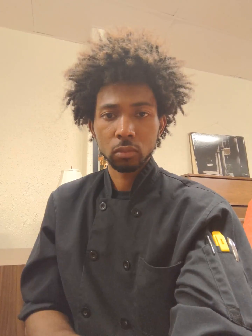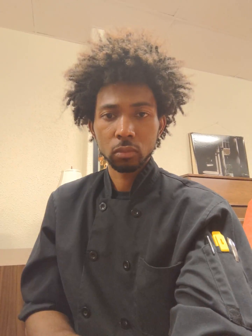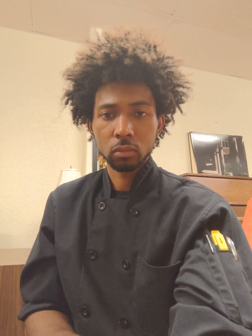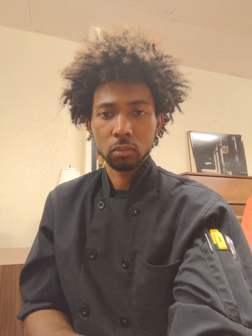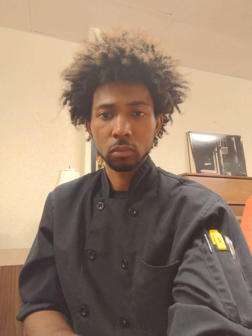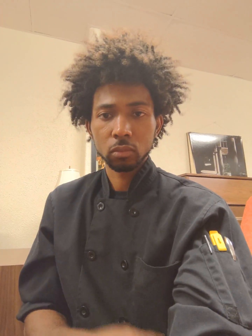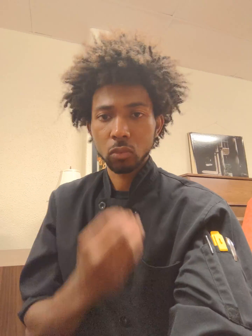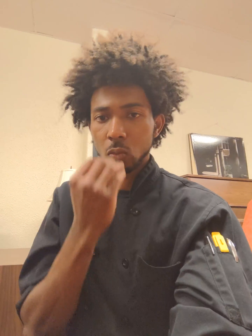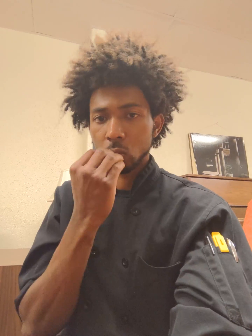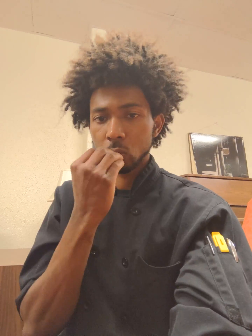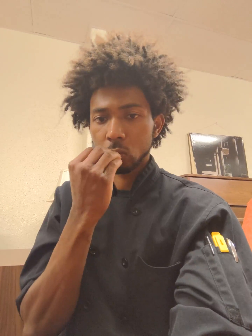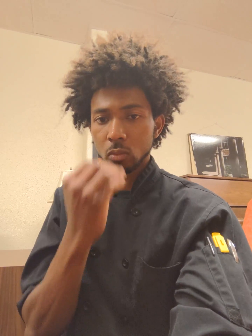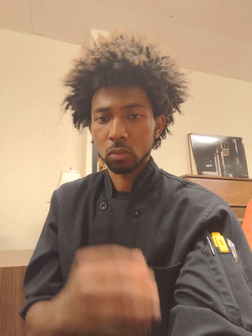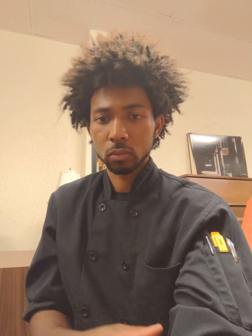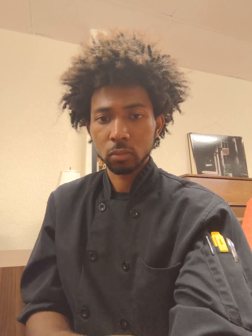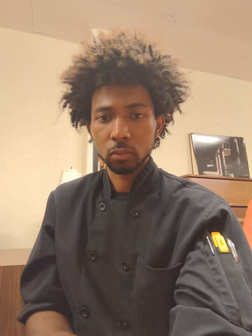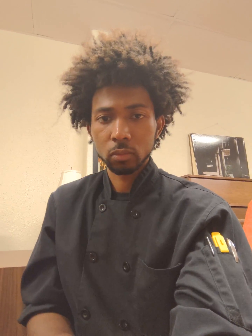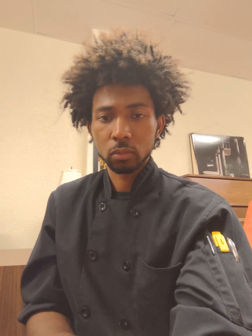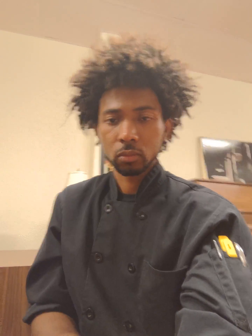eat